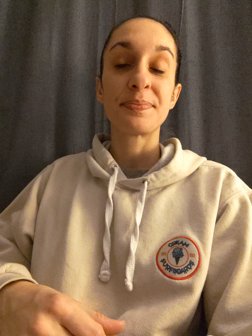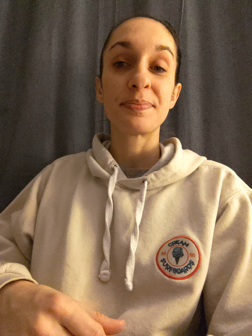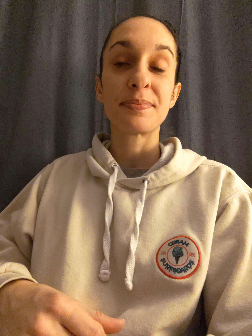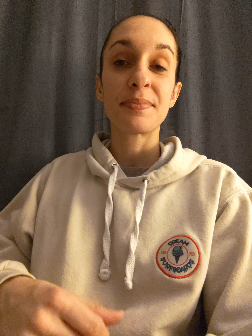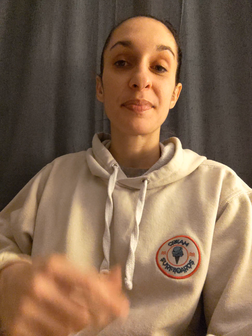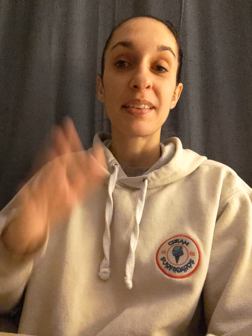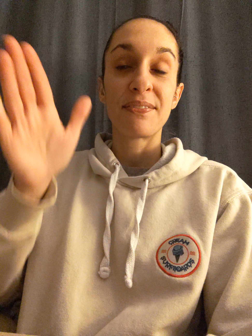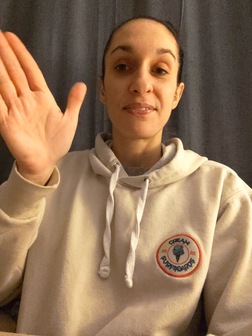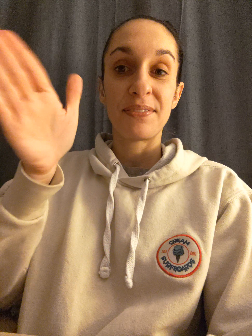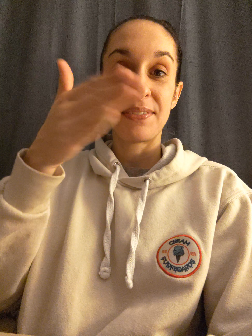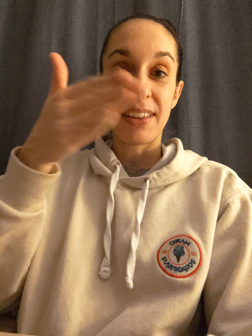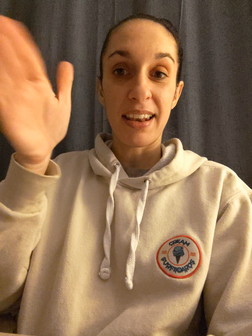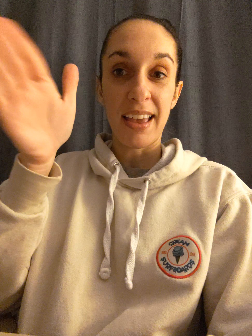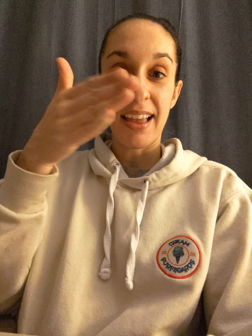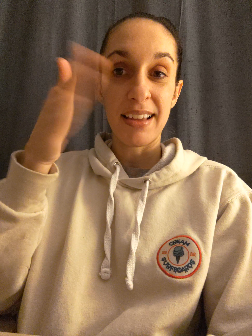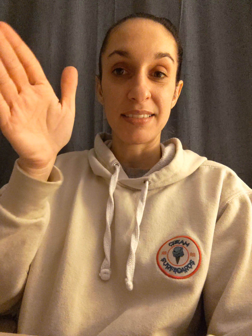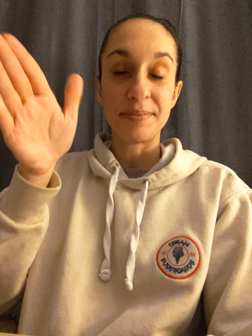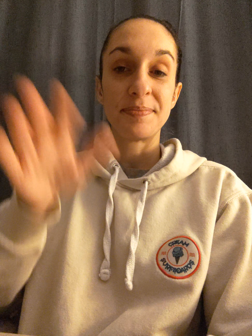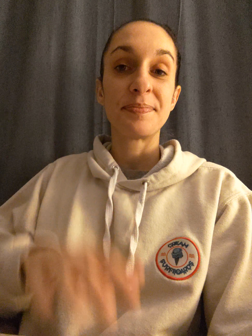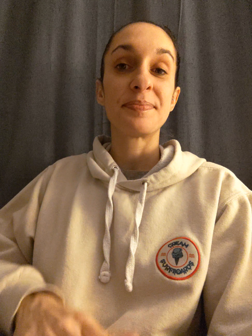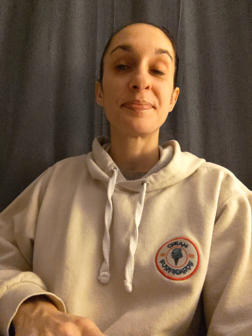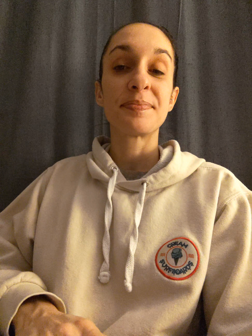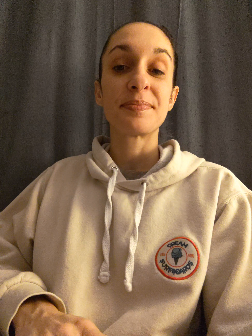flag